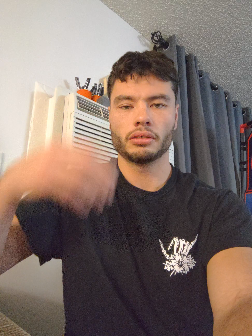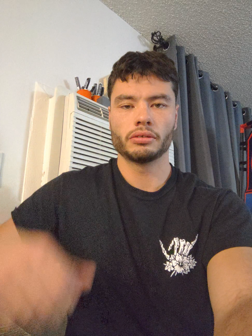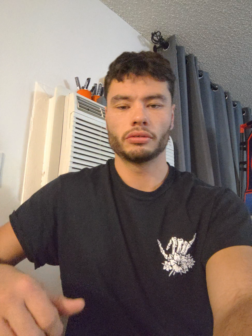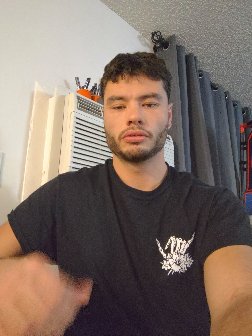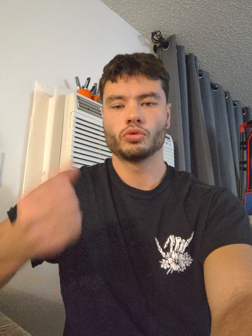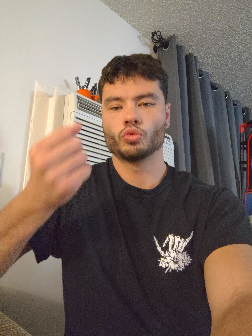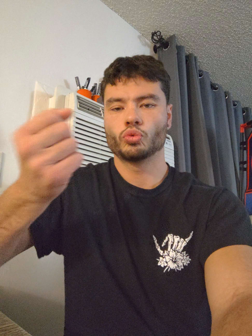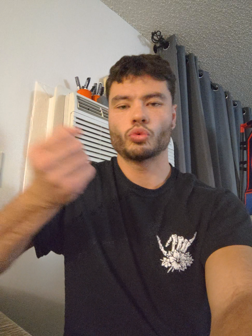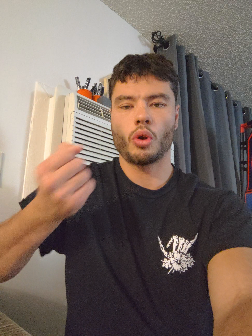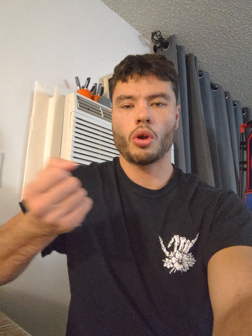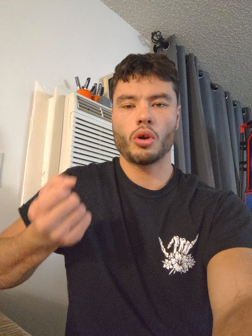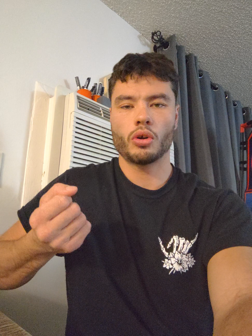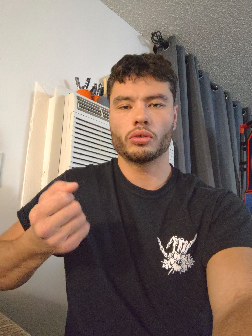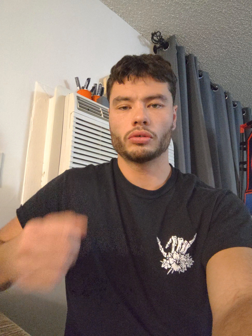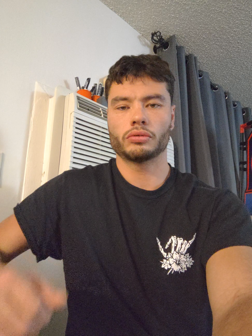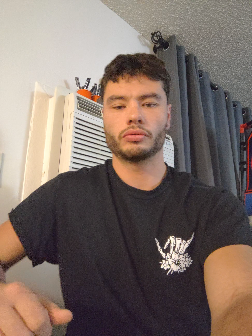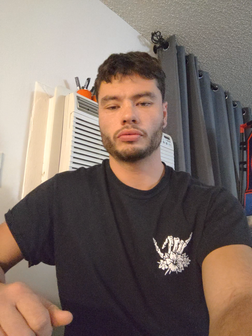drawer